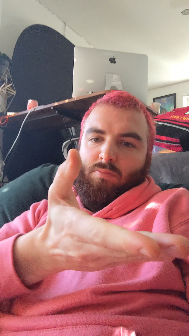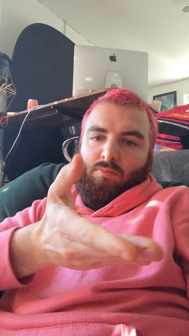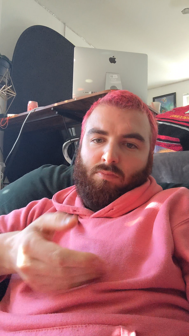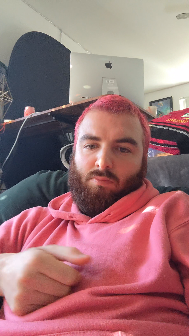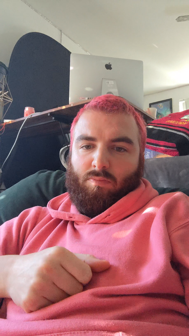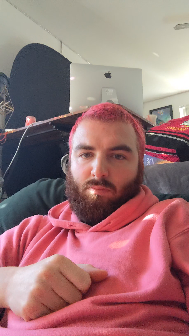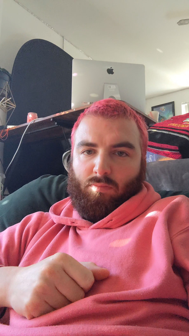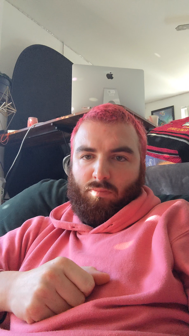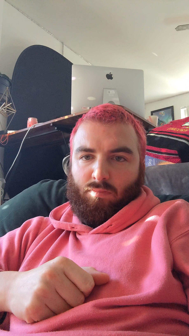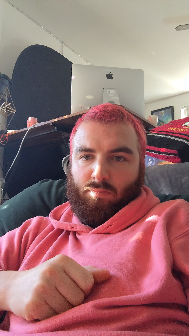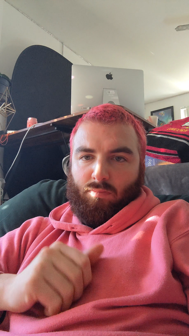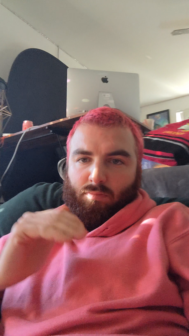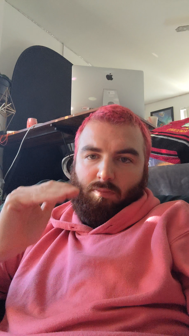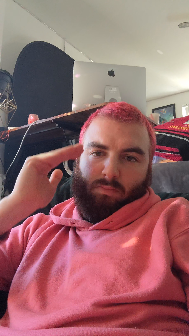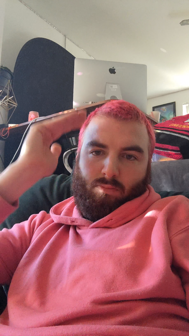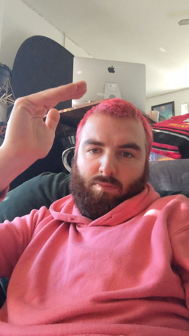big